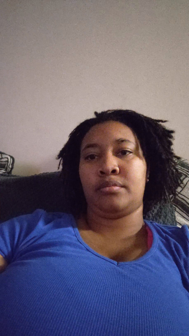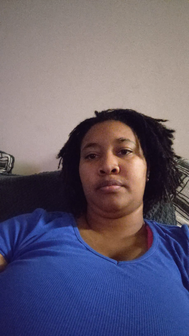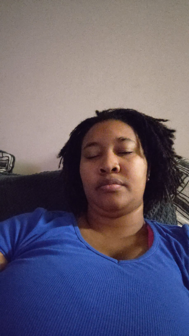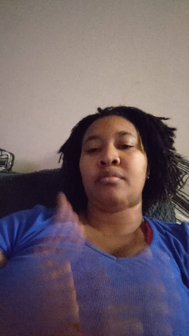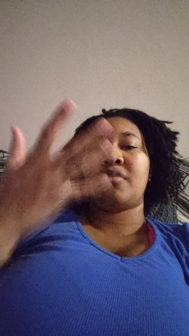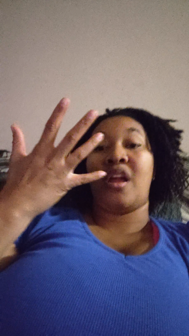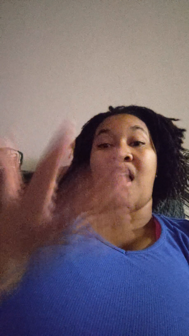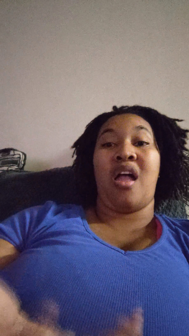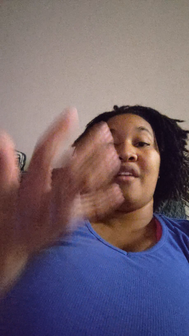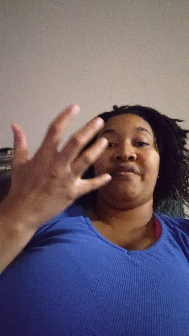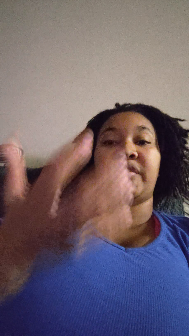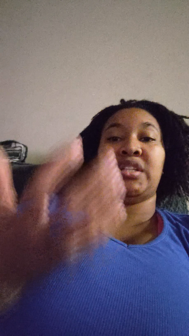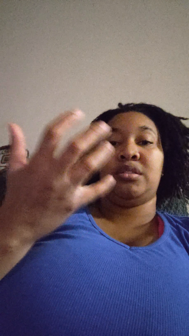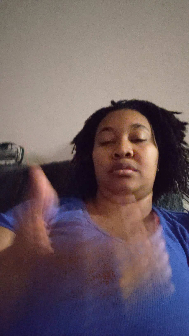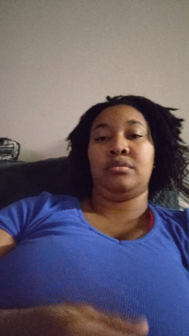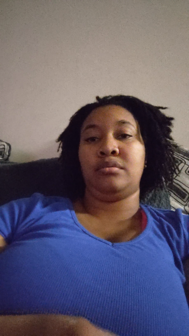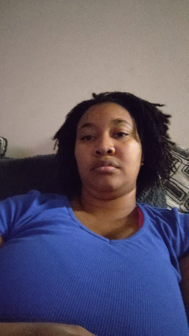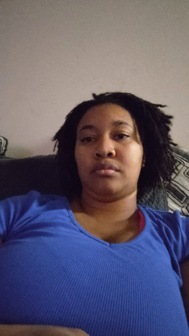heavy